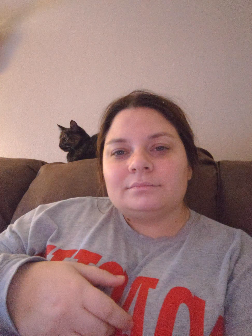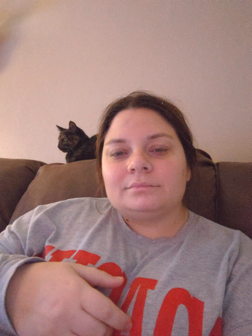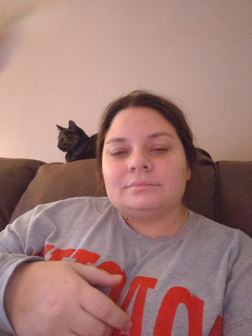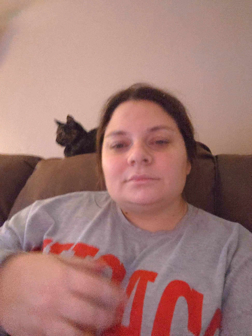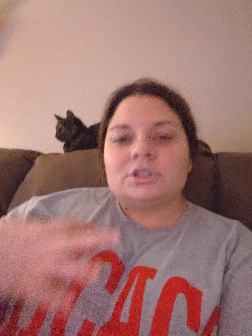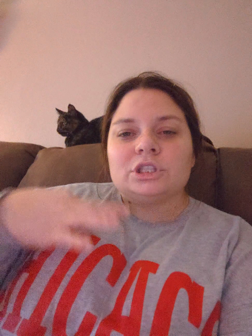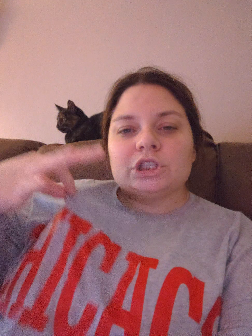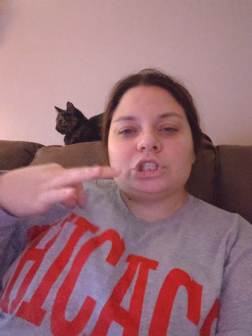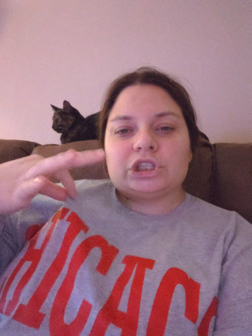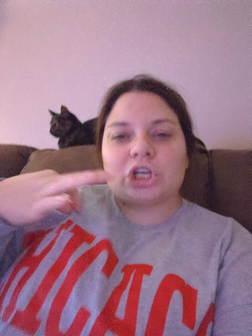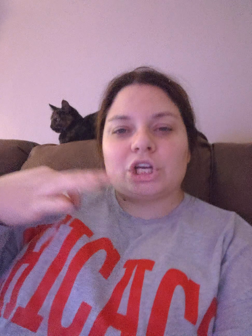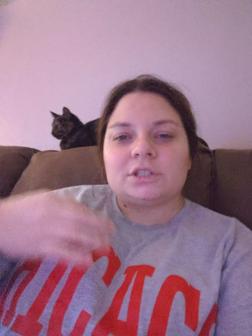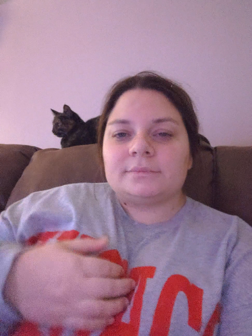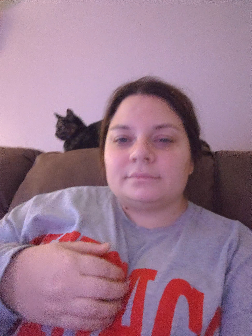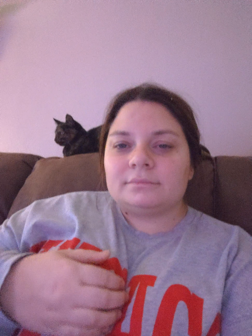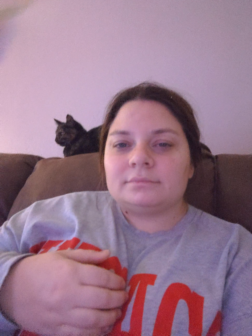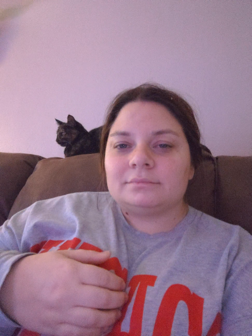shirt